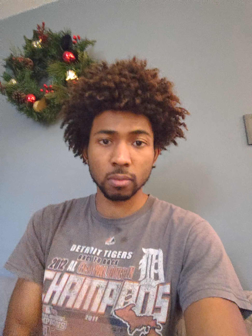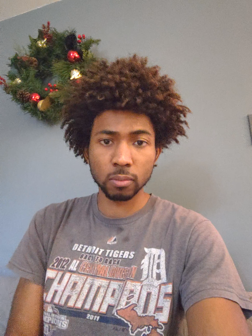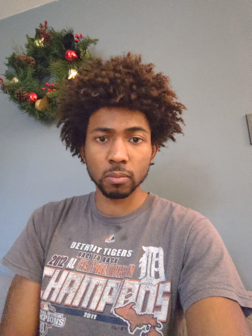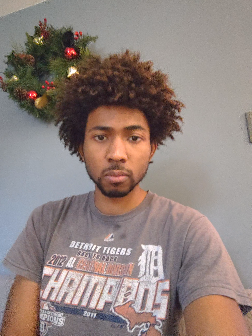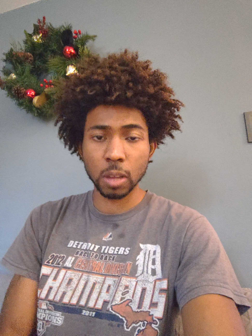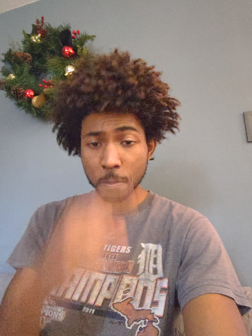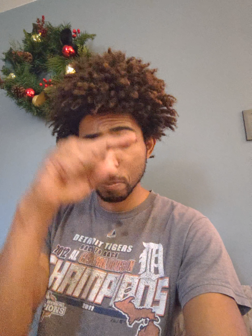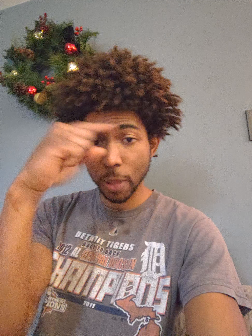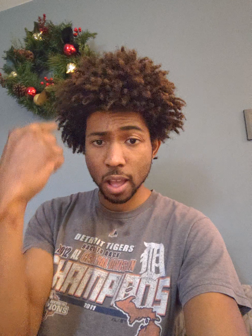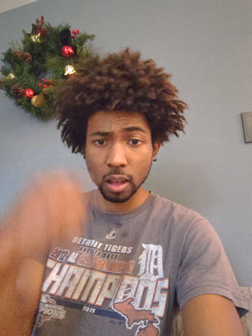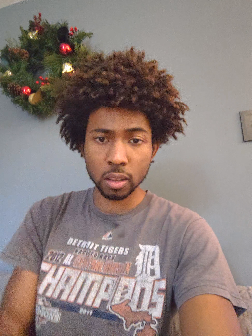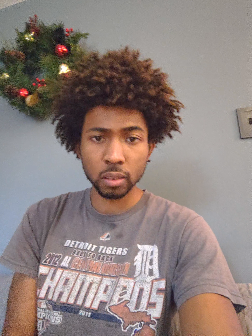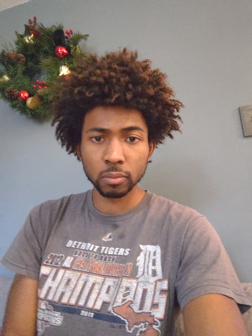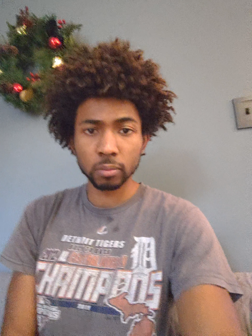black